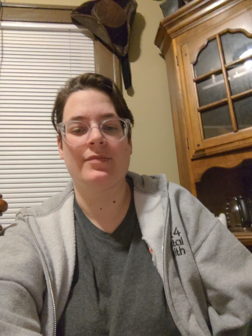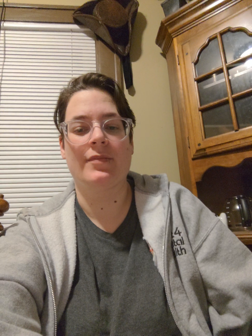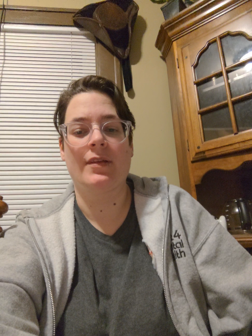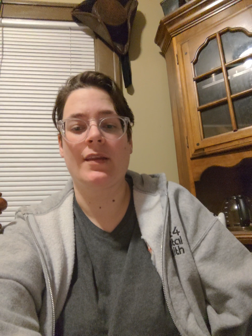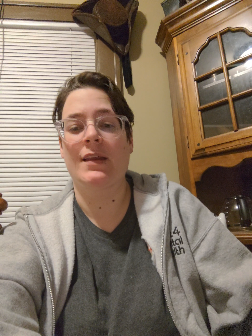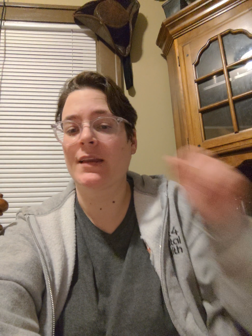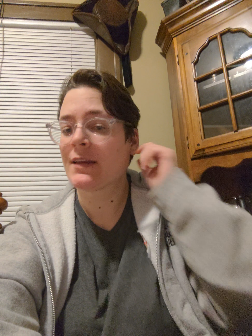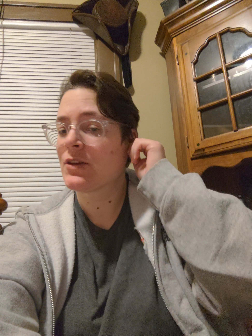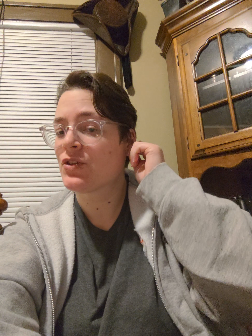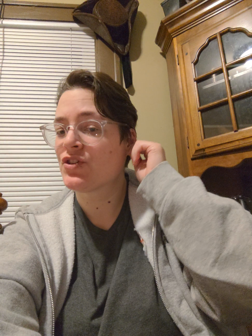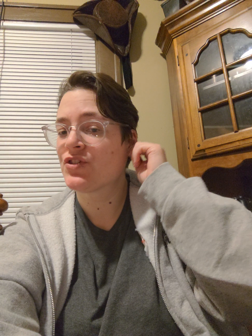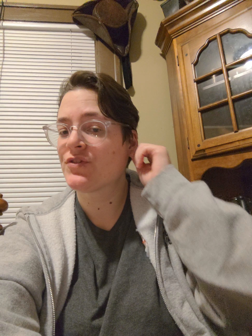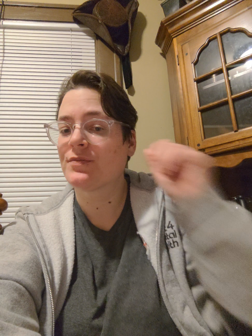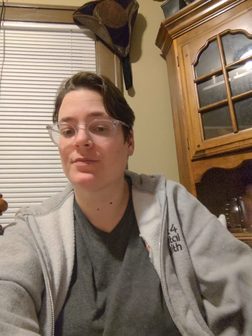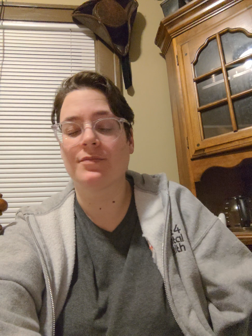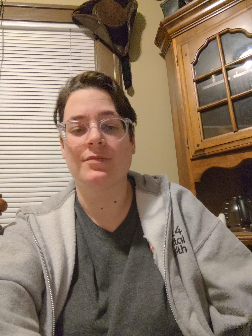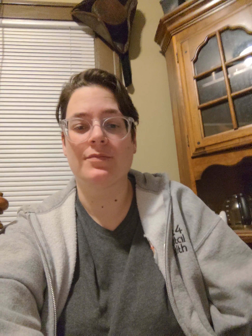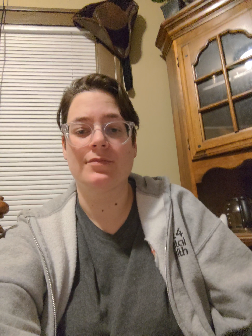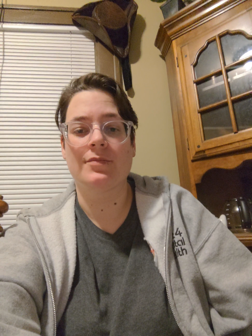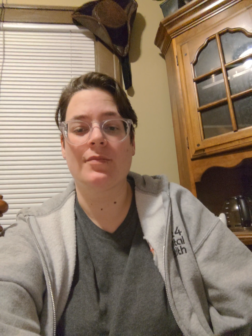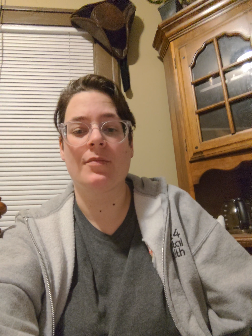ear